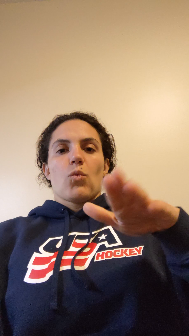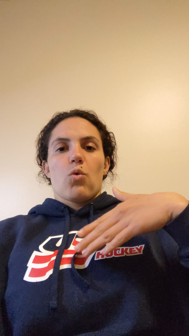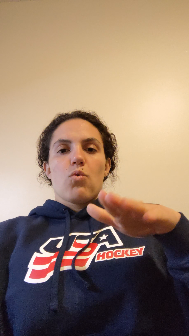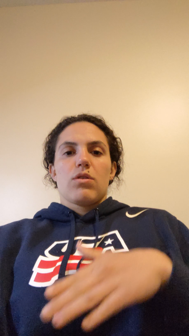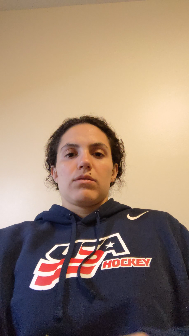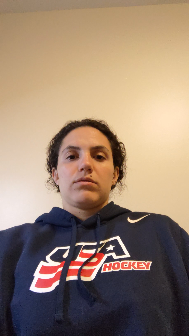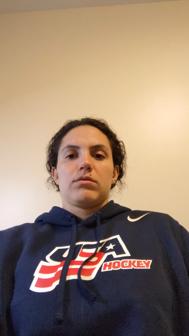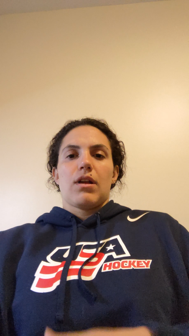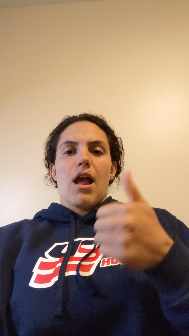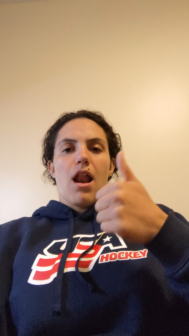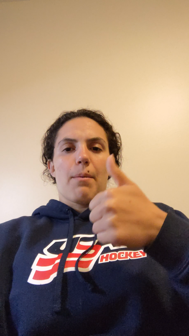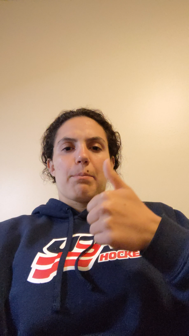help